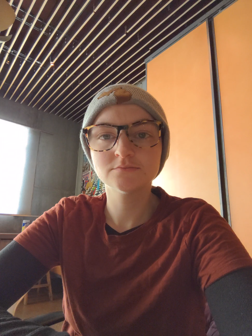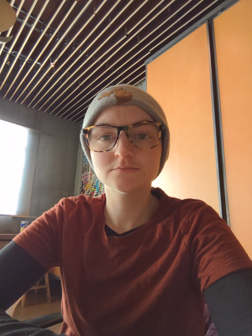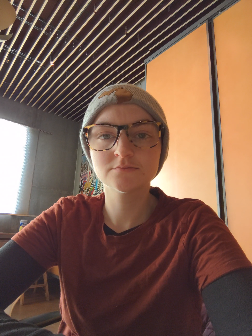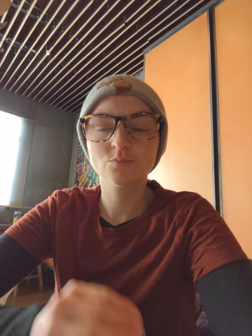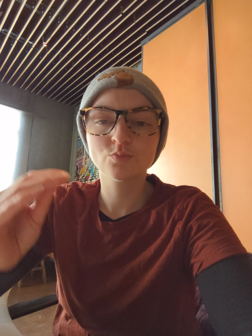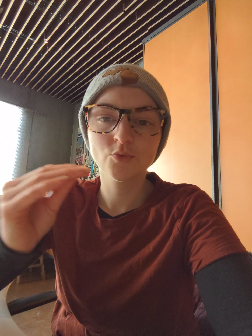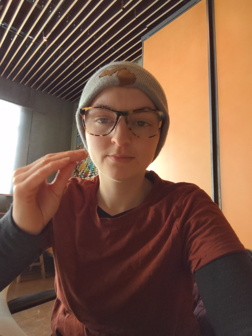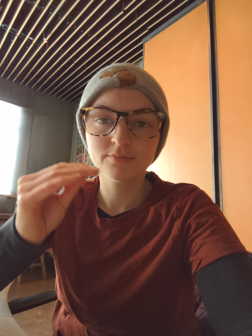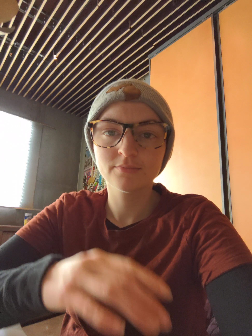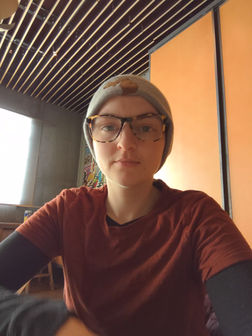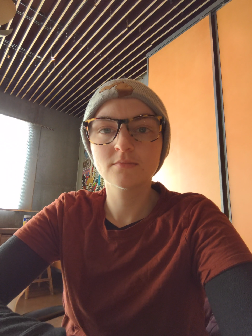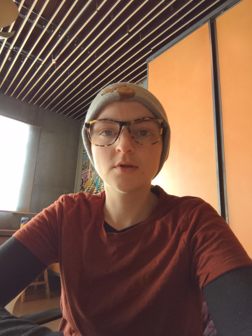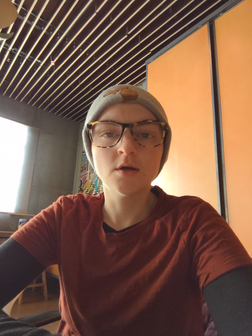kiss